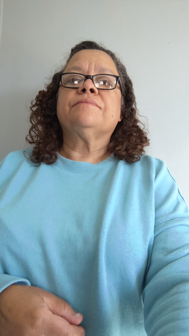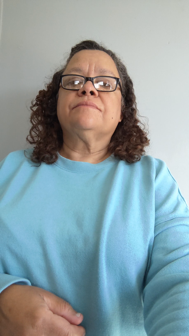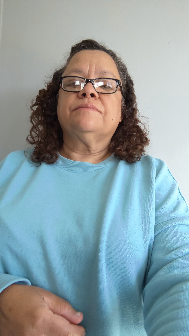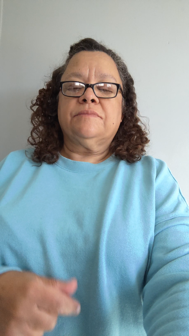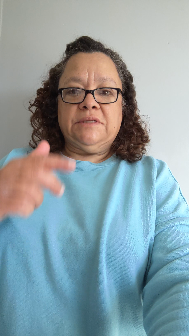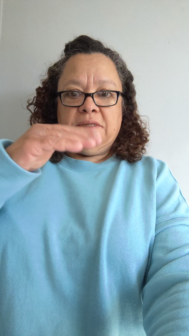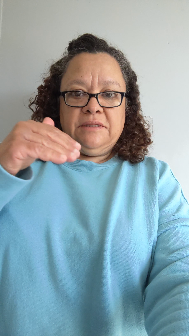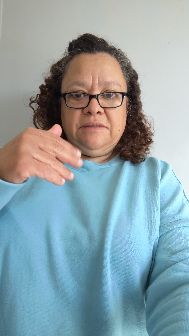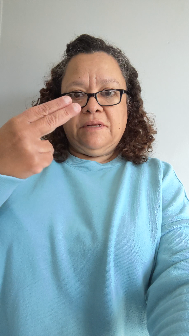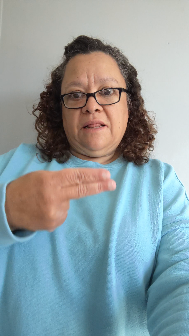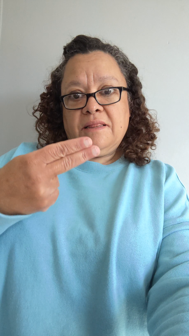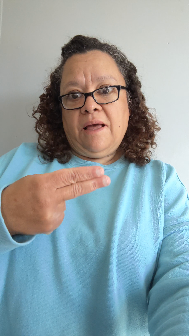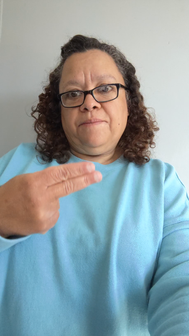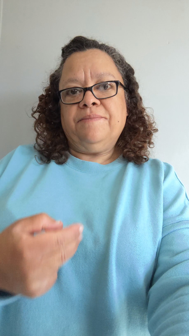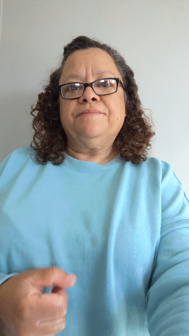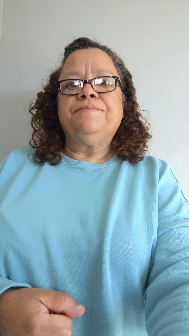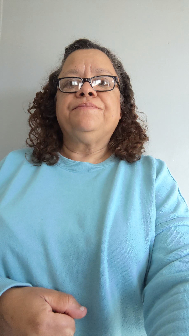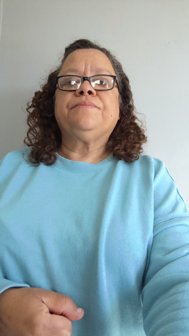pet's name